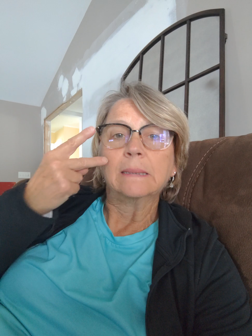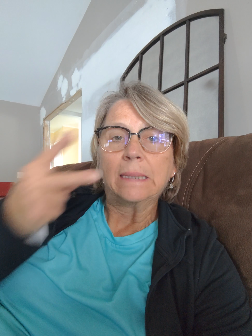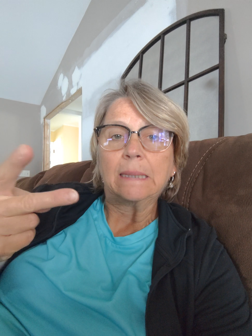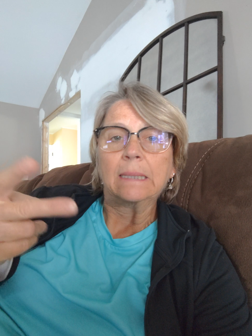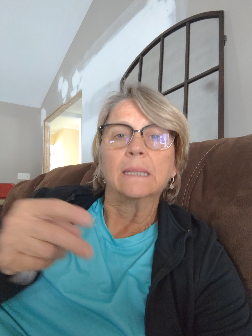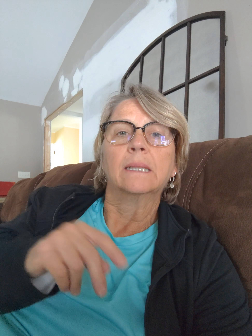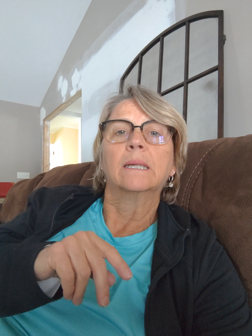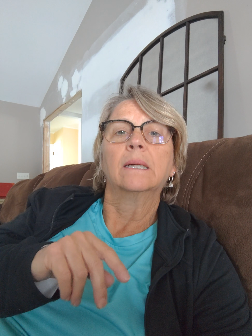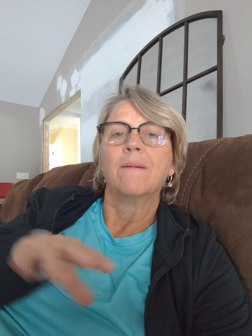see